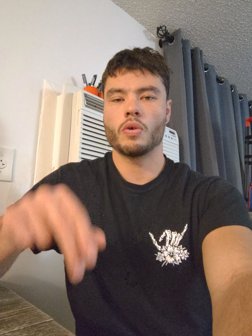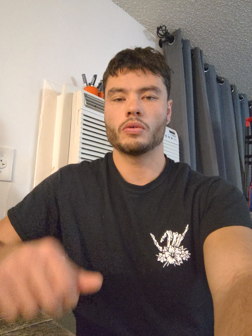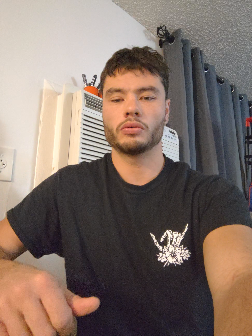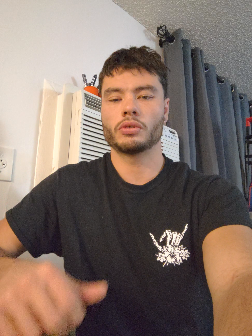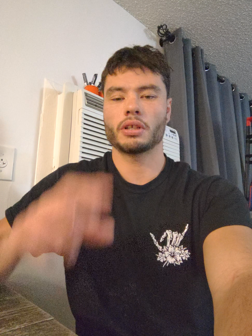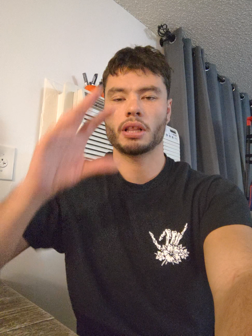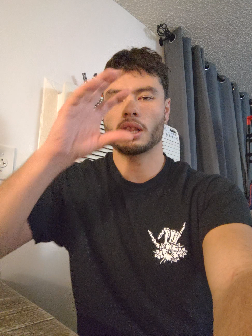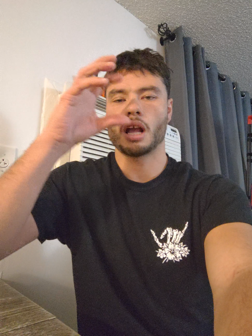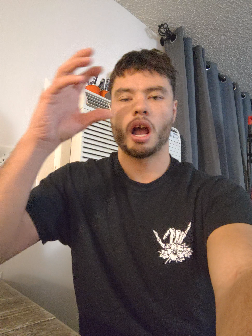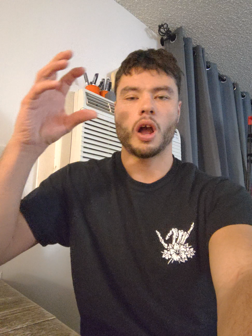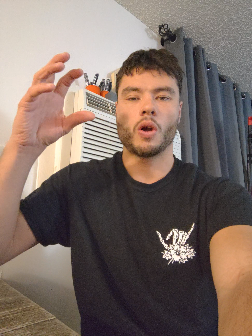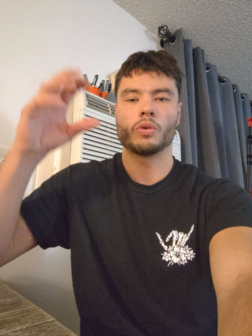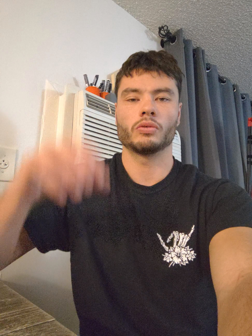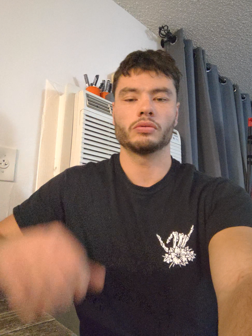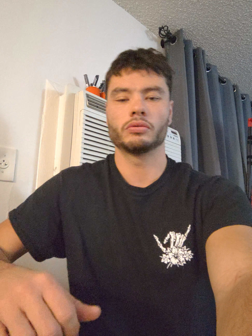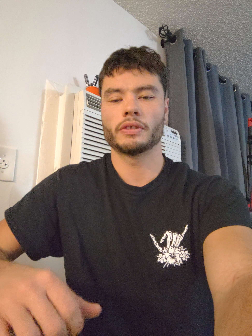cloud